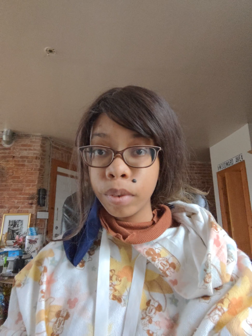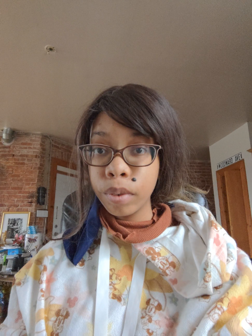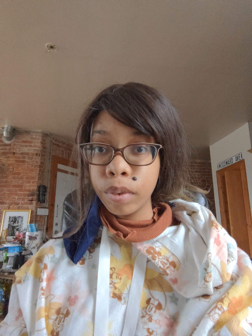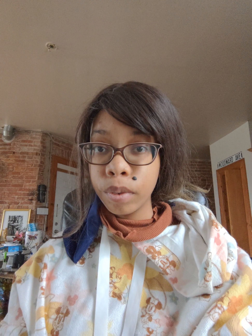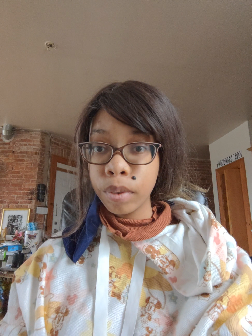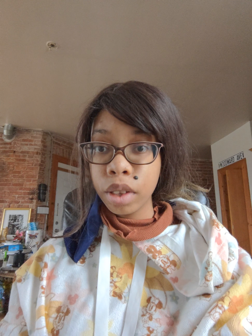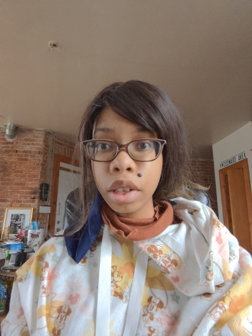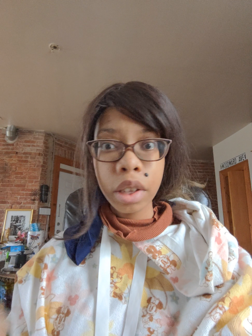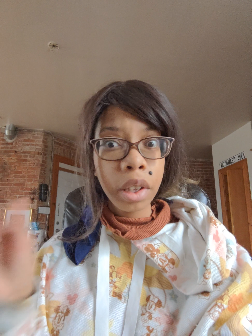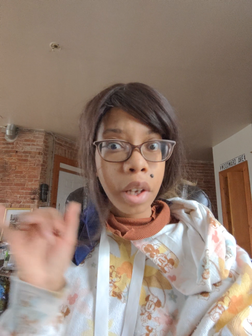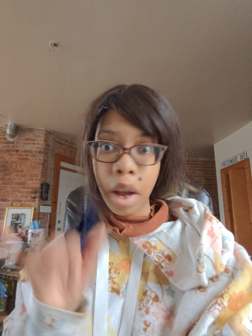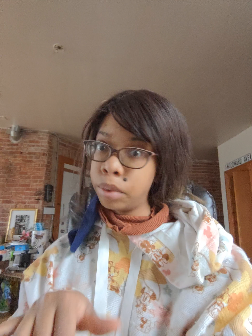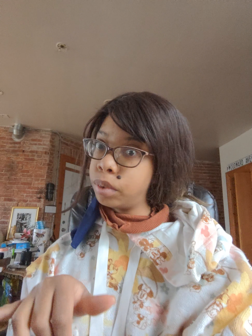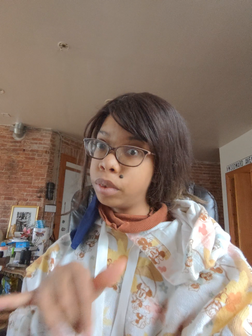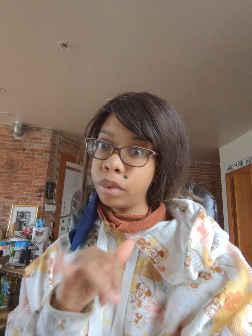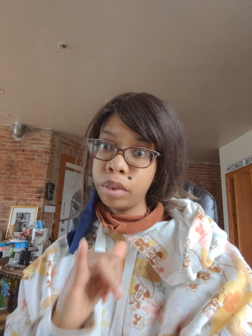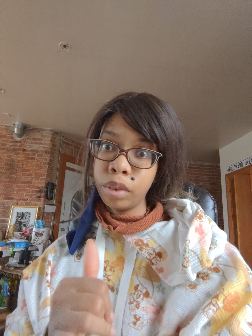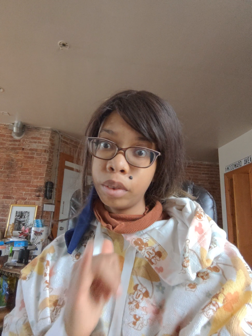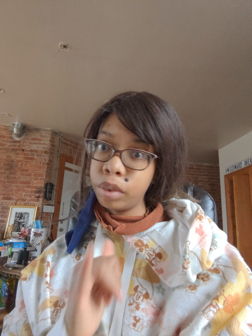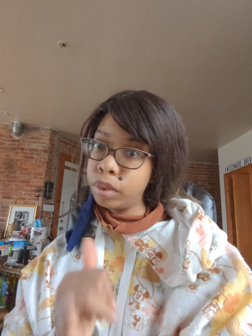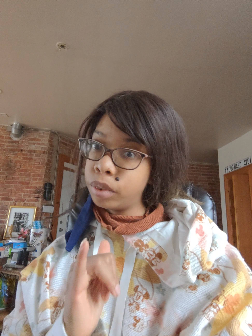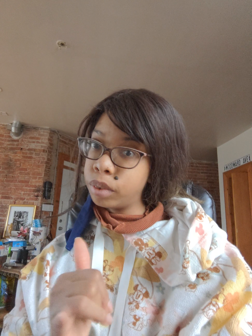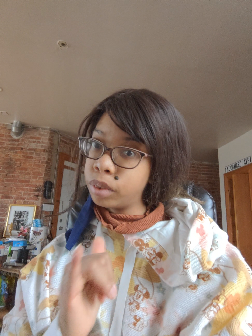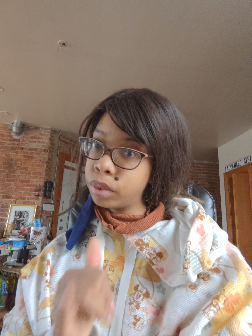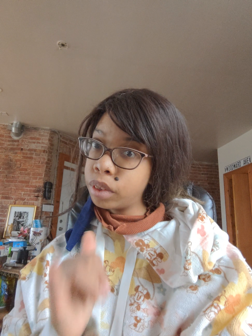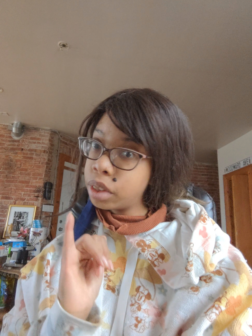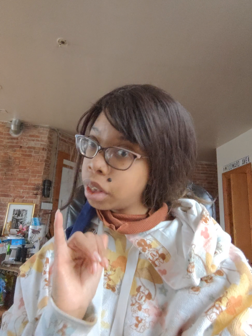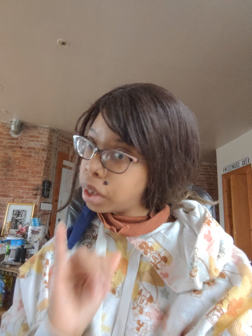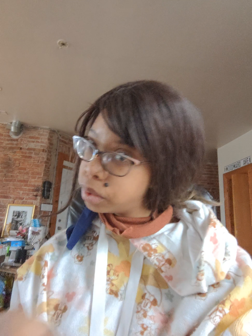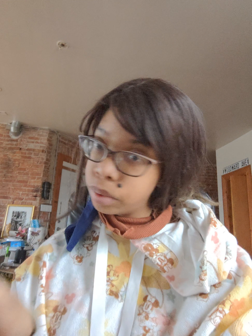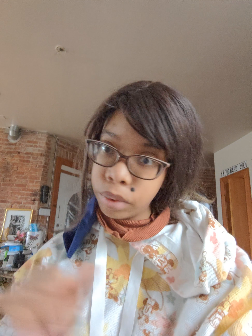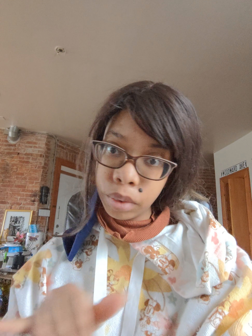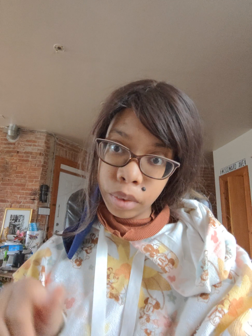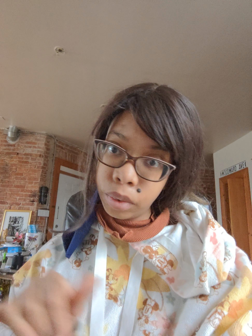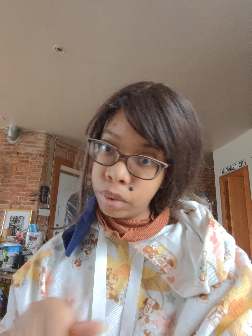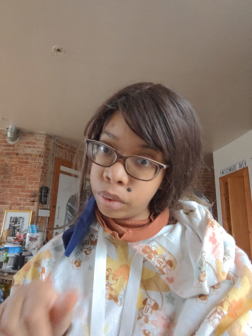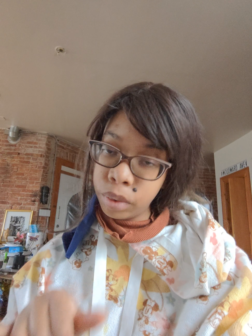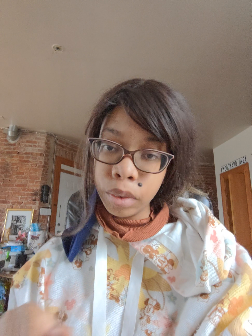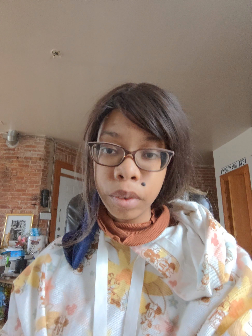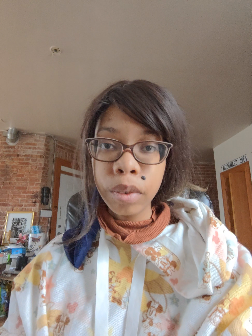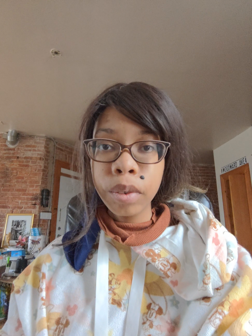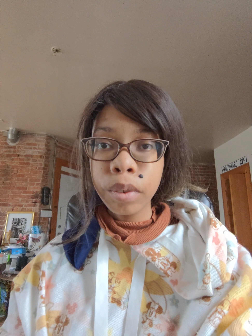same